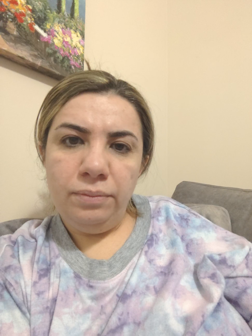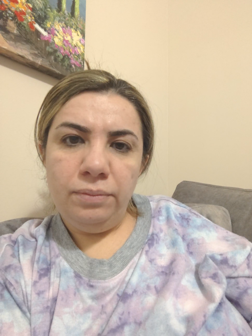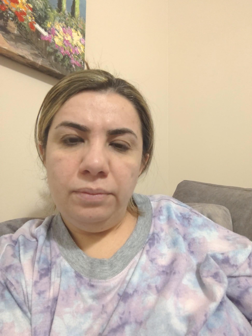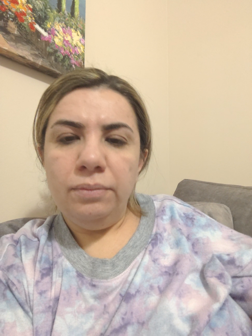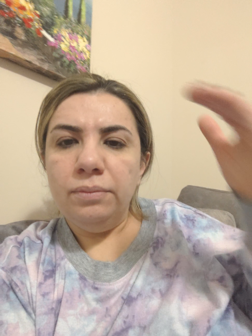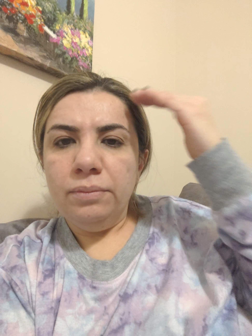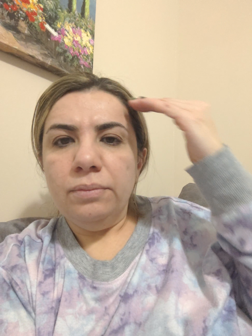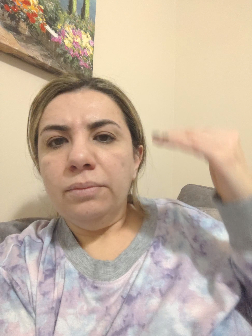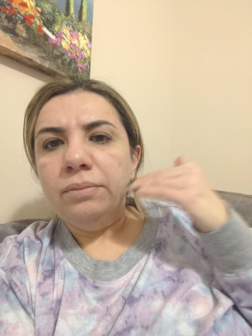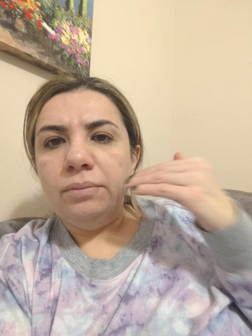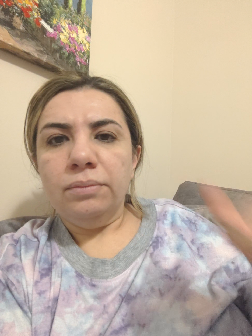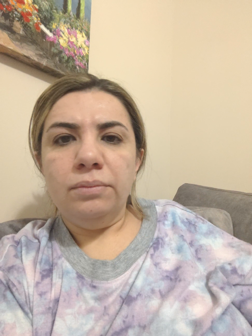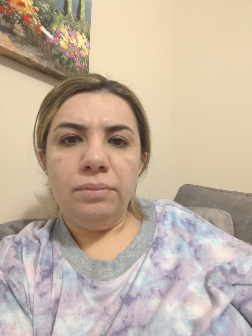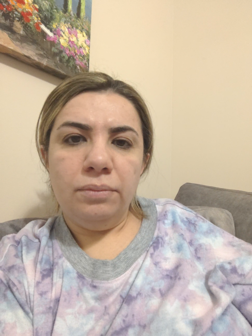head